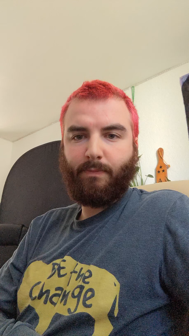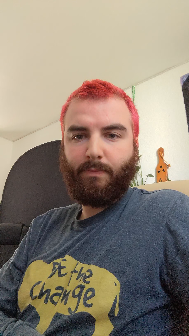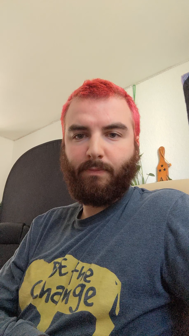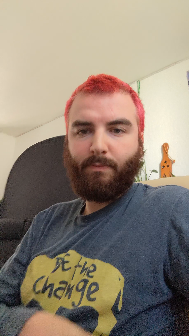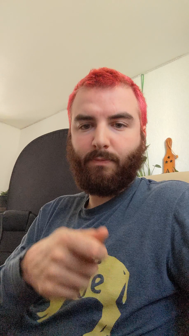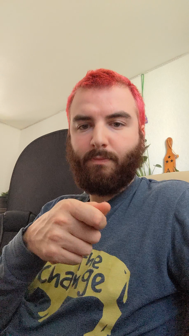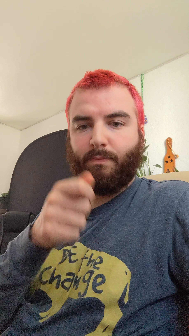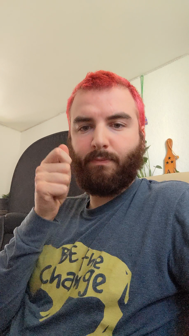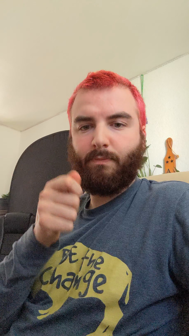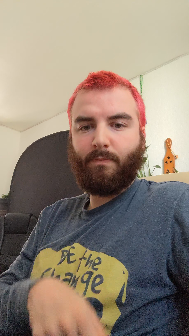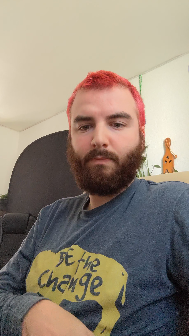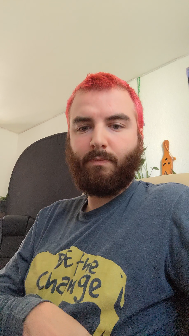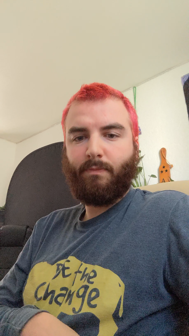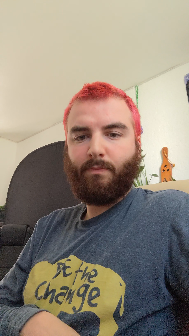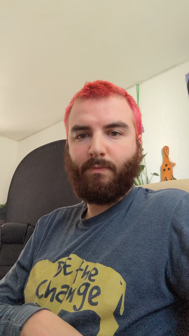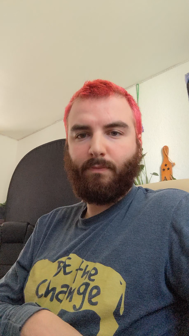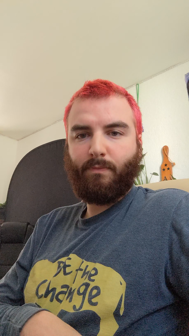pull